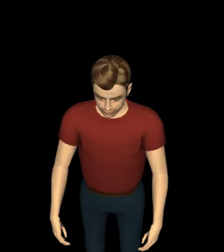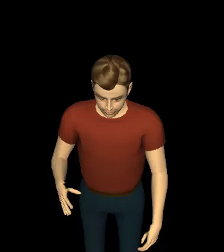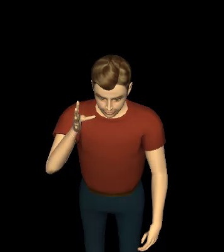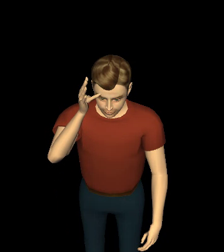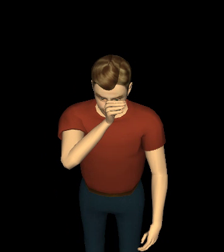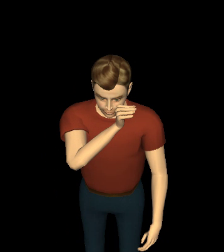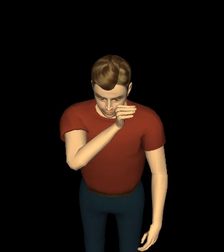ينسى